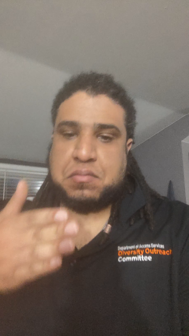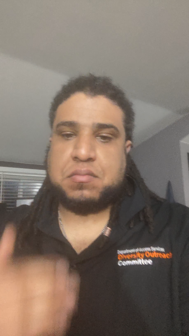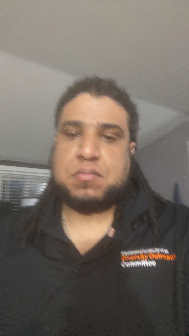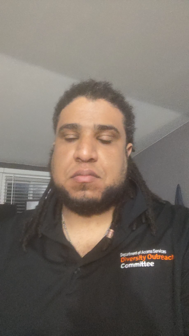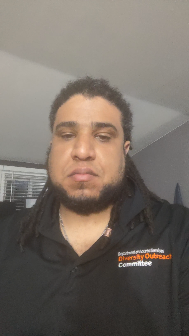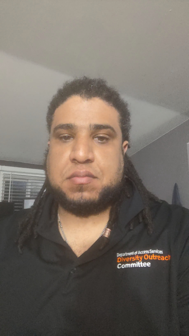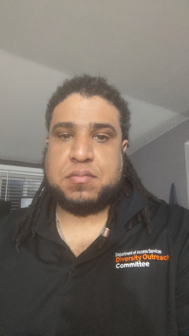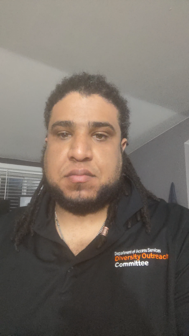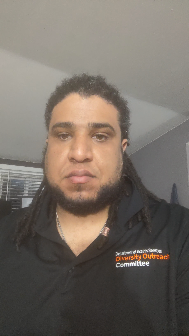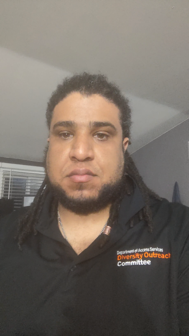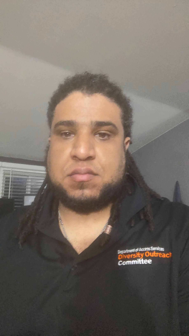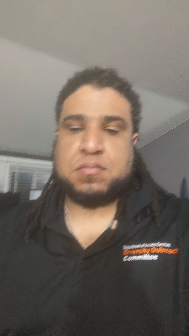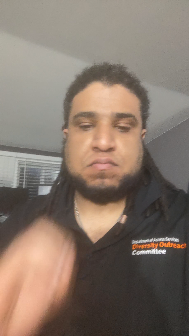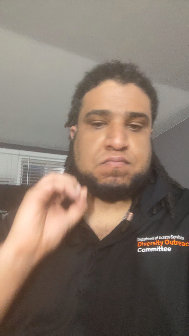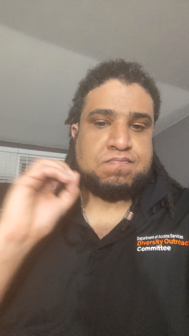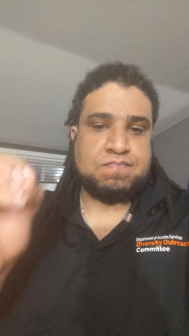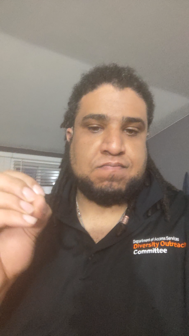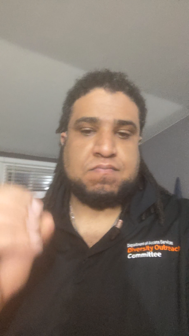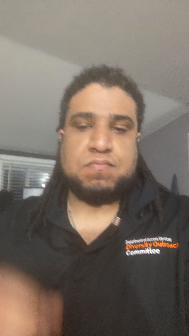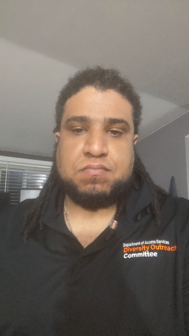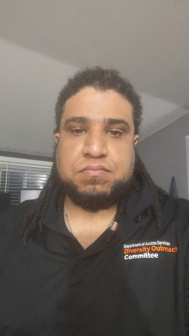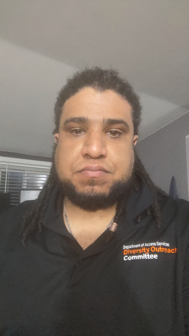none